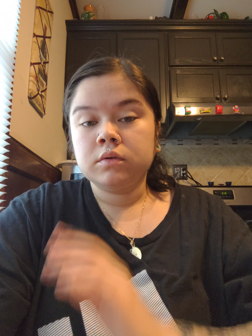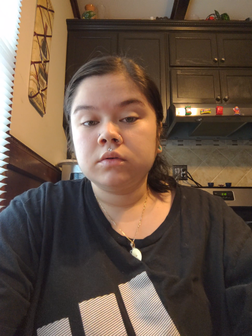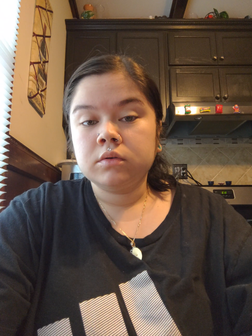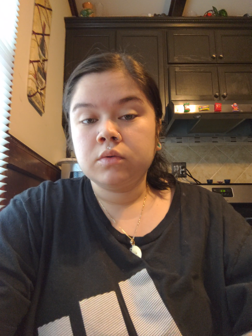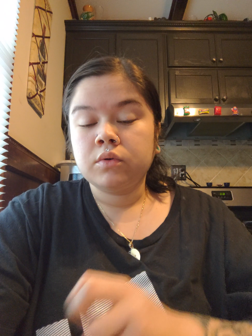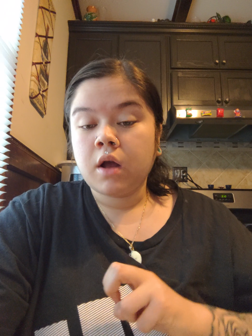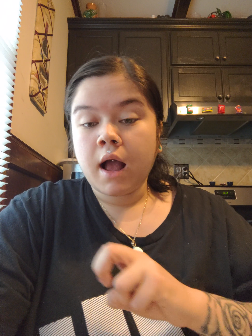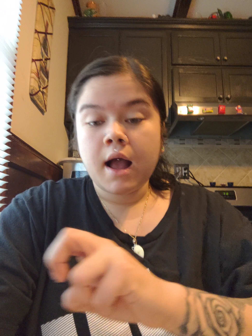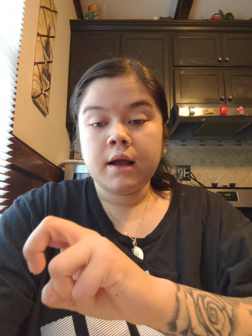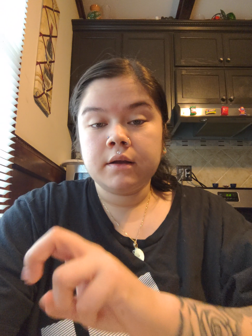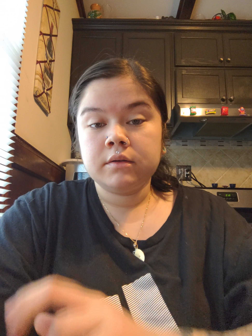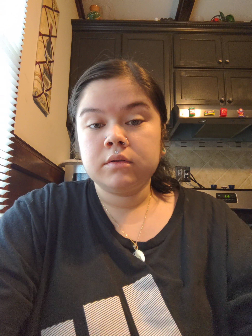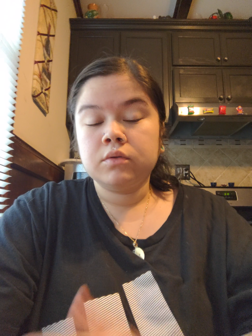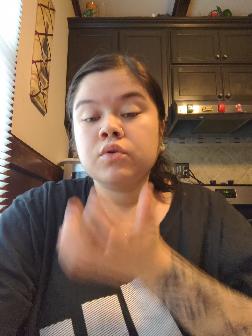ride